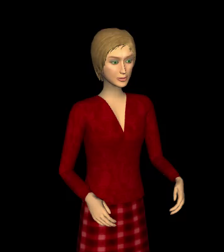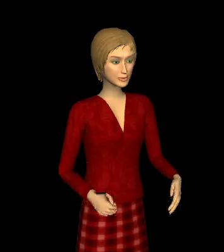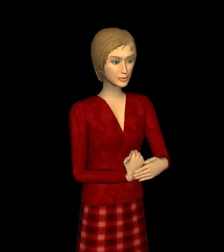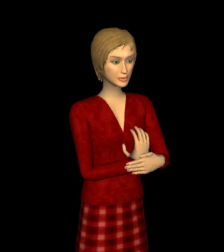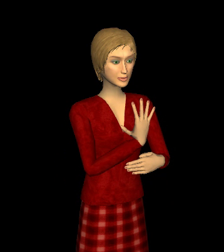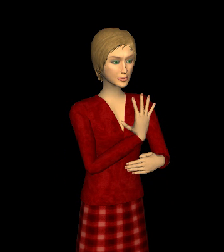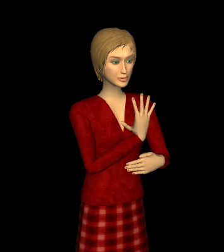جديد